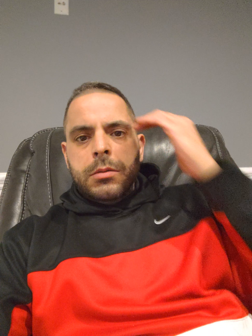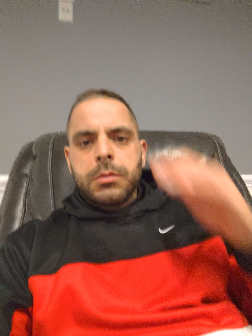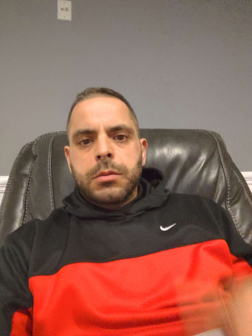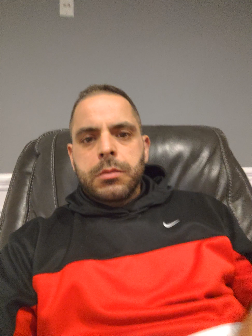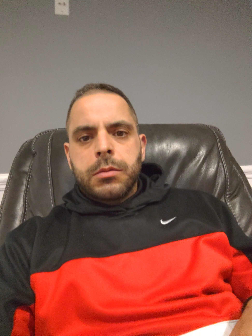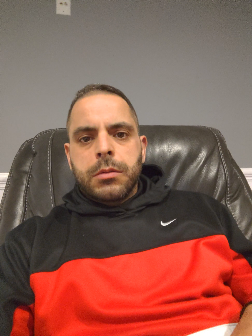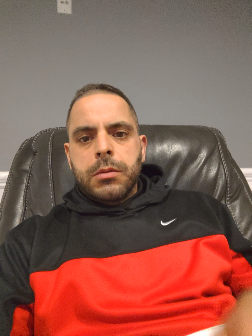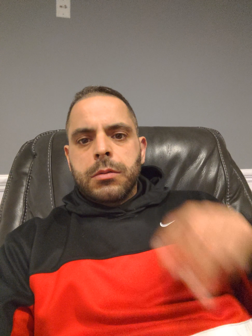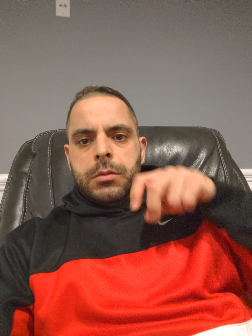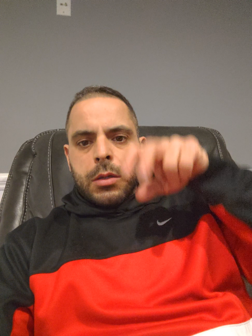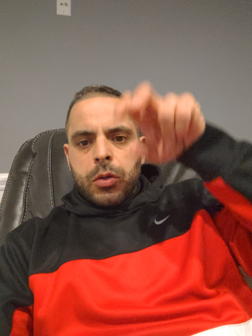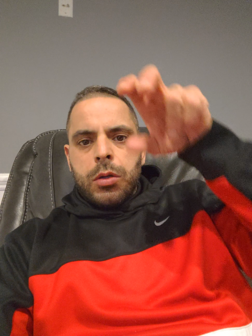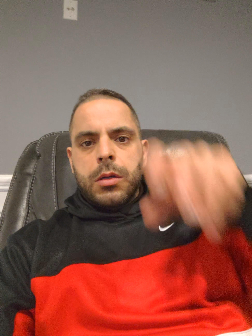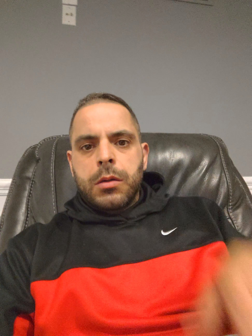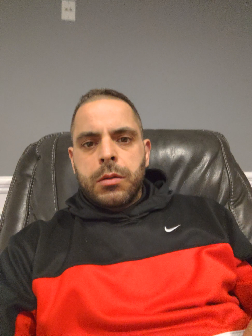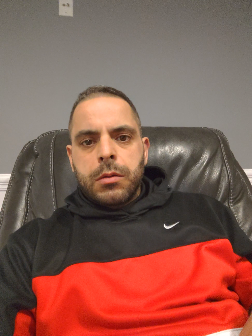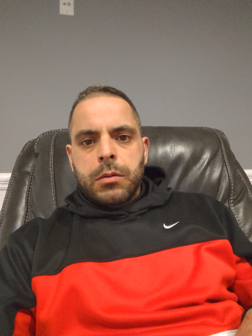stairs